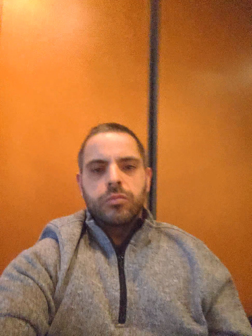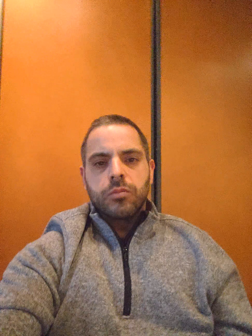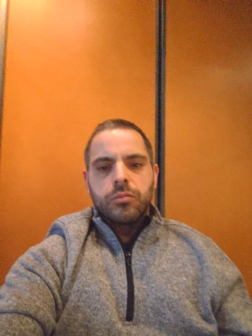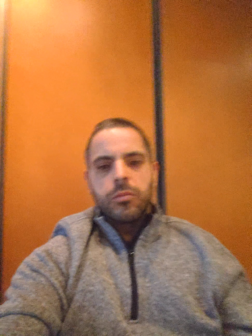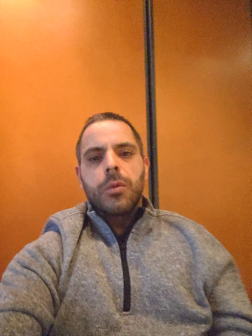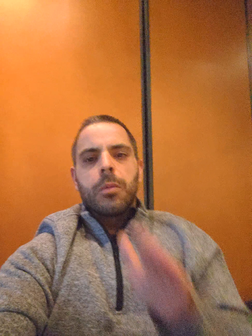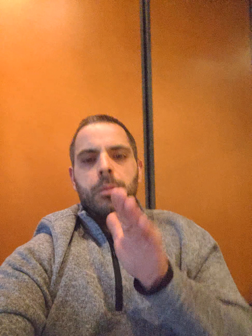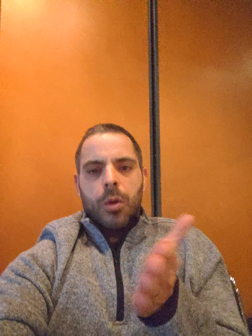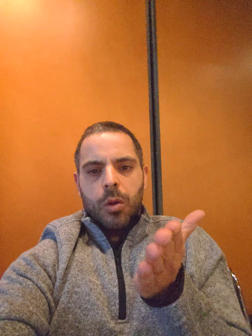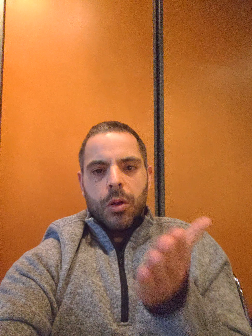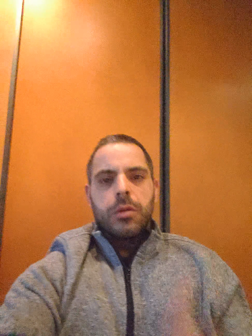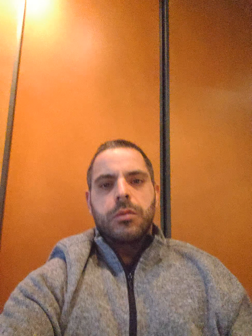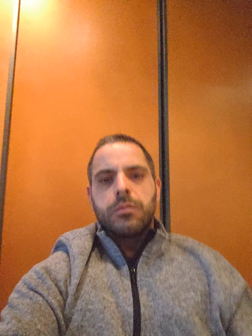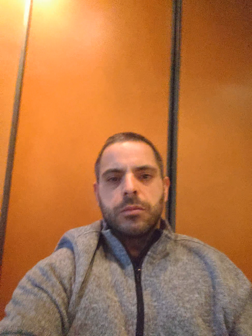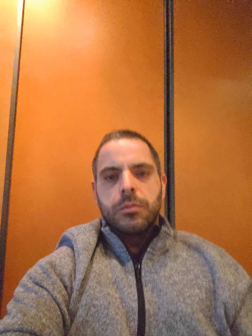book